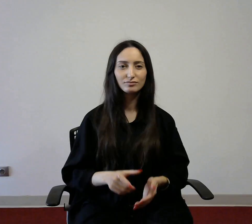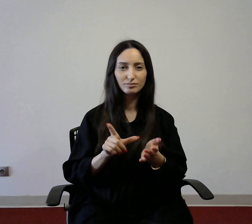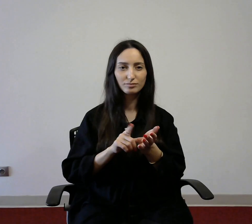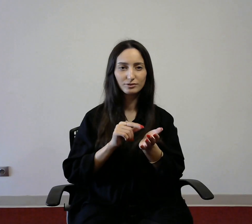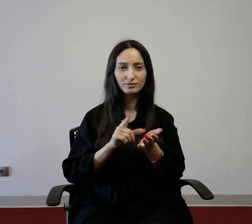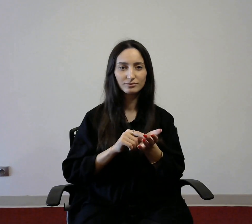pensiya